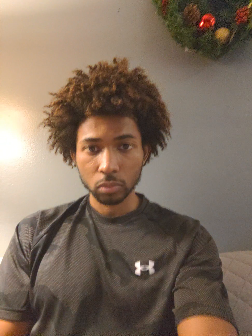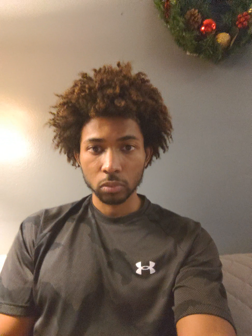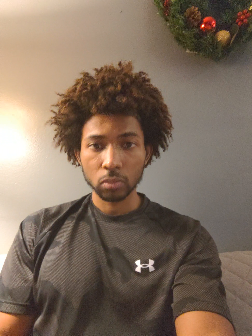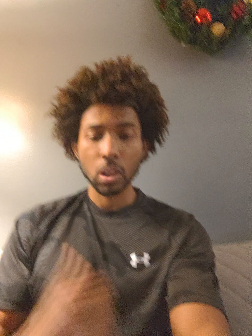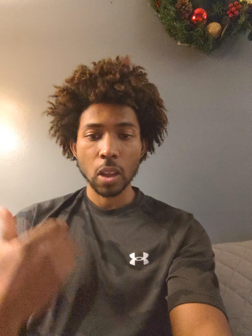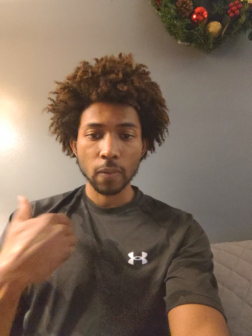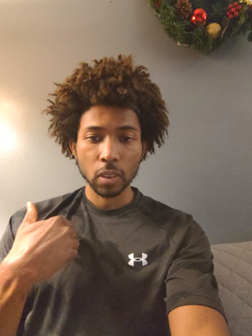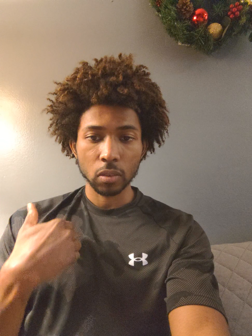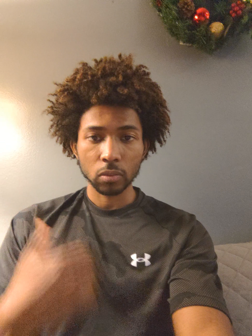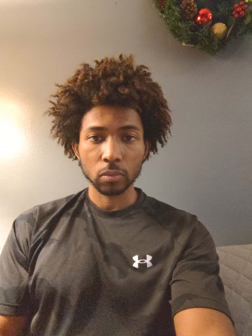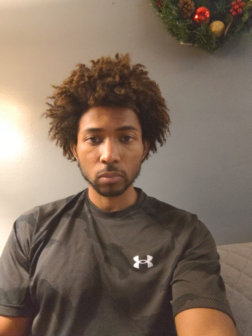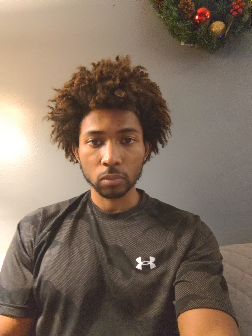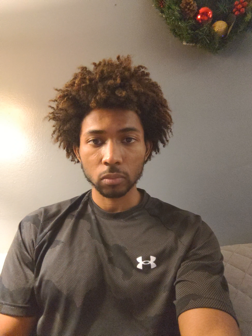have to